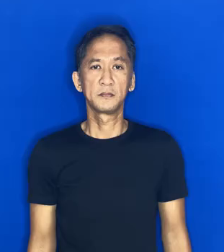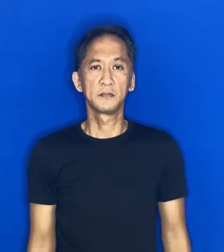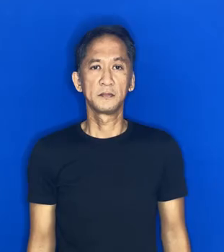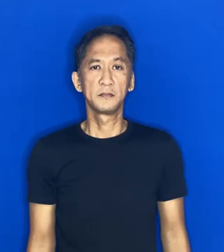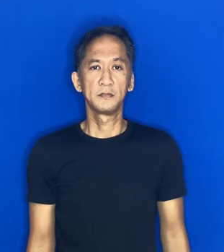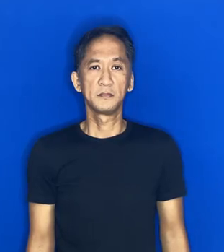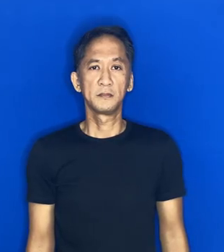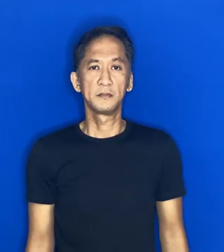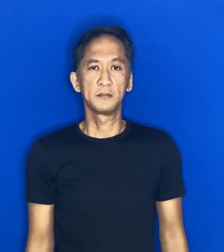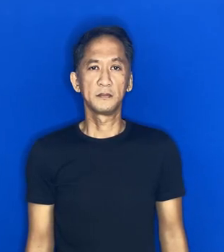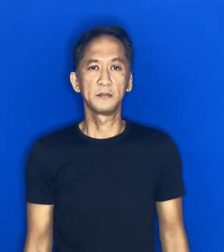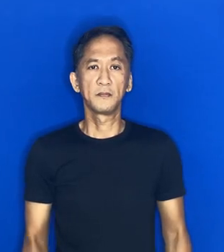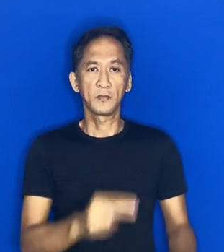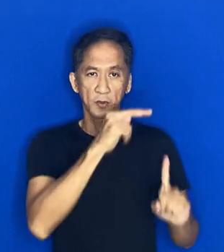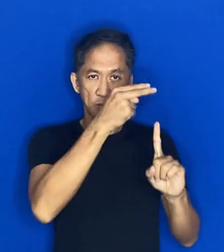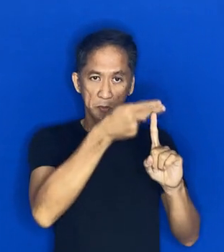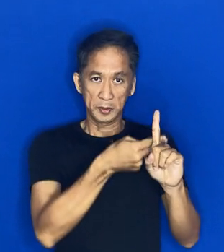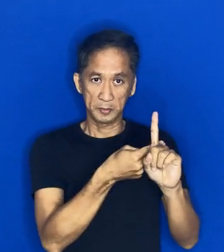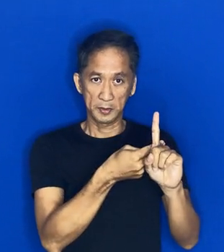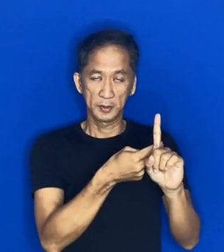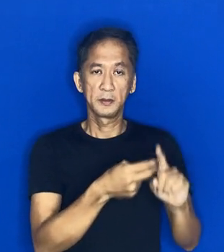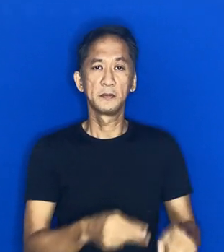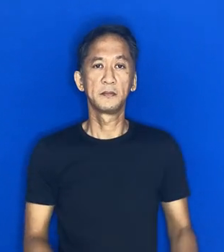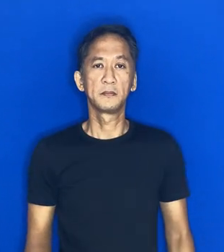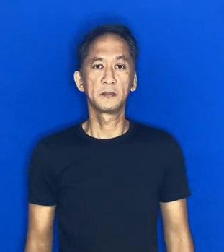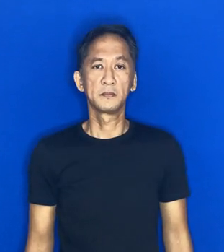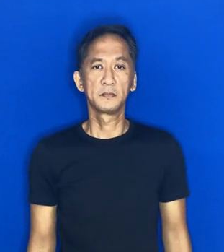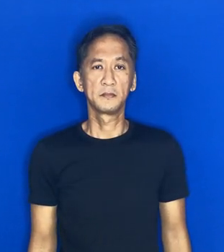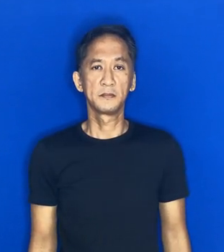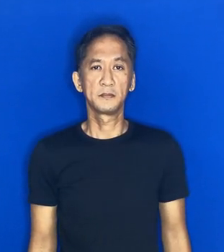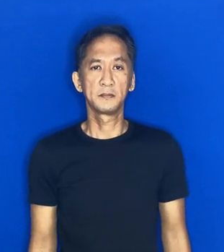november